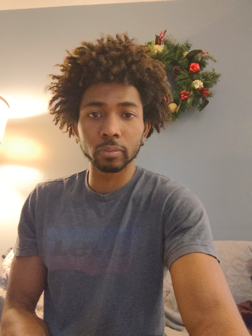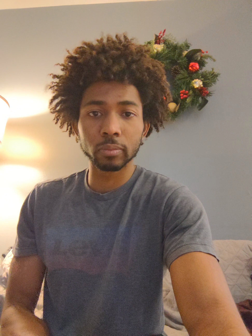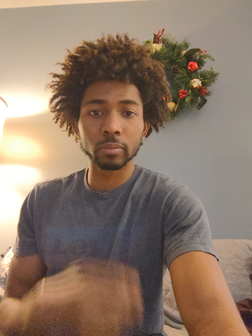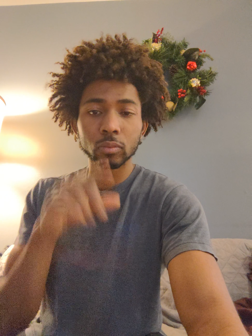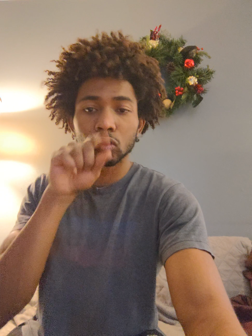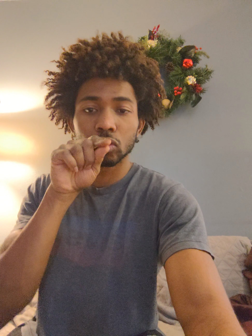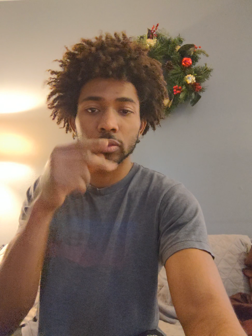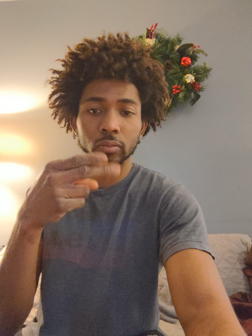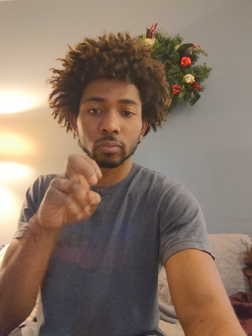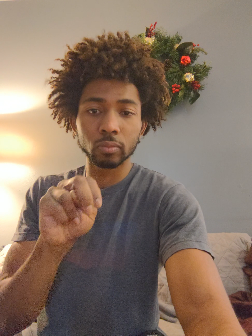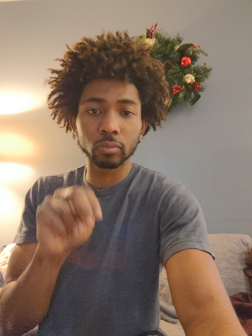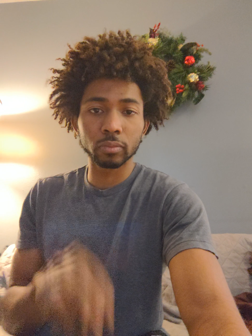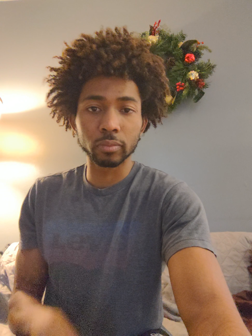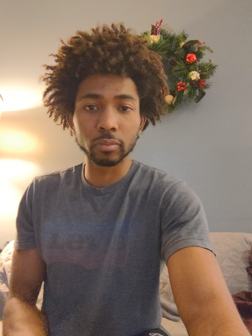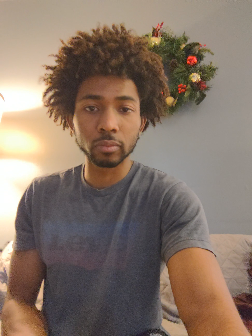hen